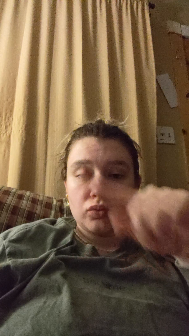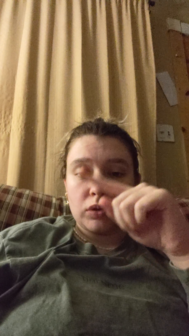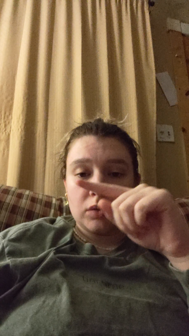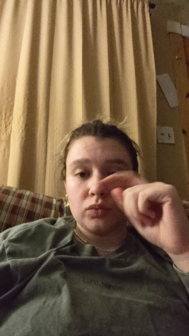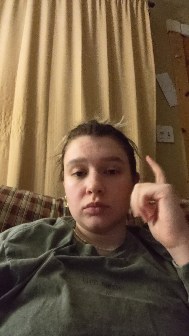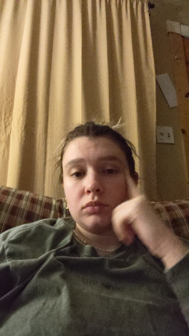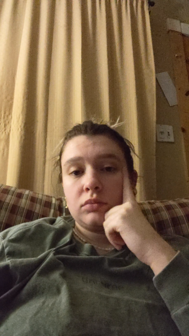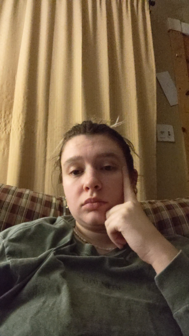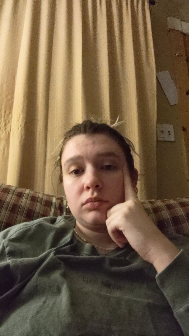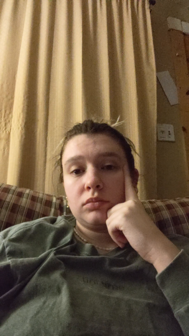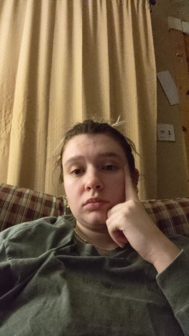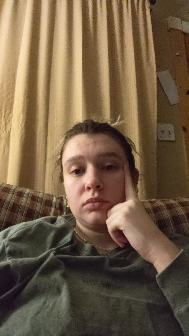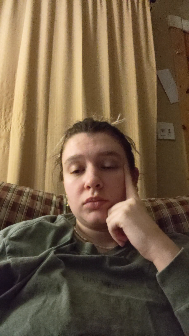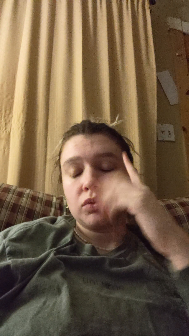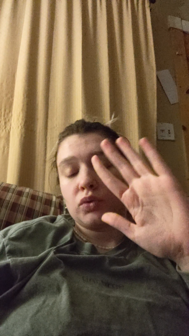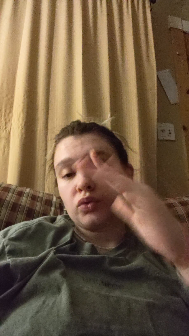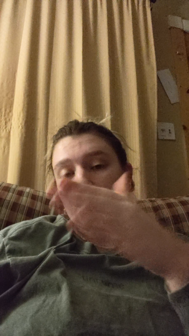cook